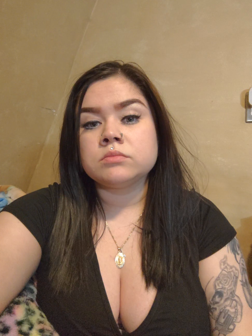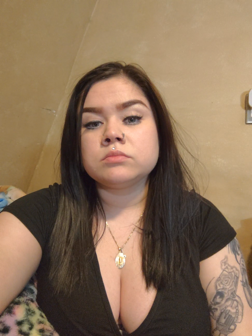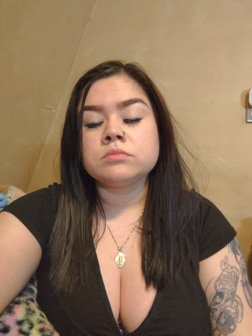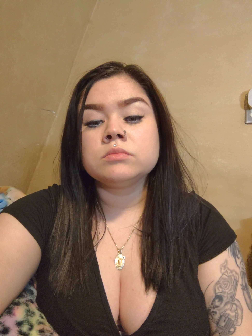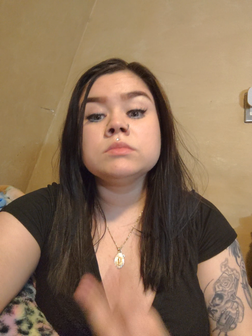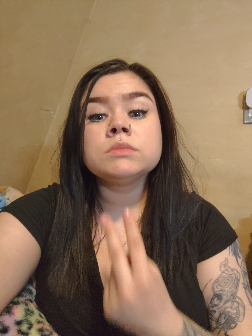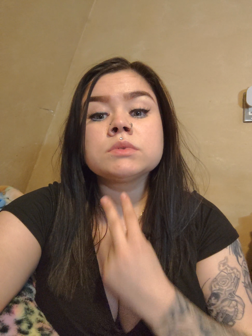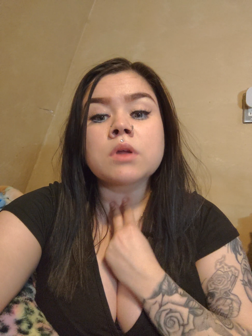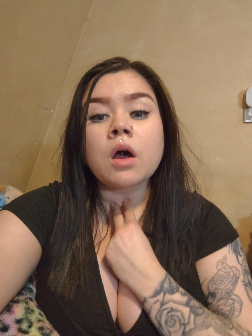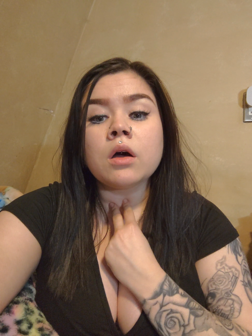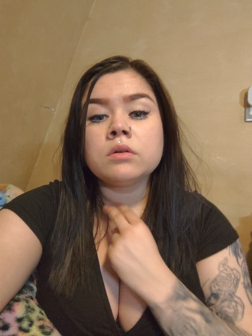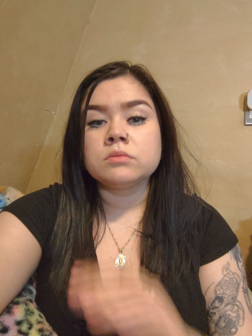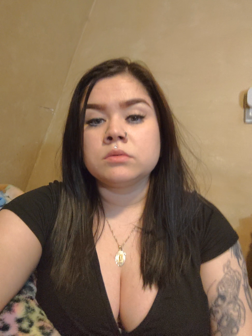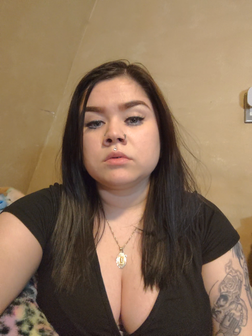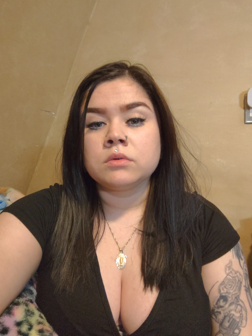stuck